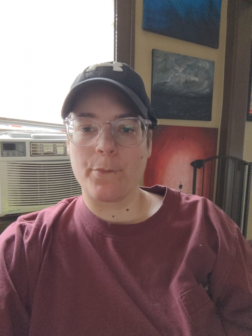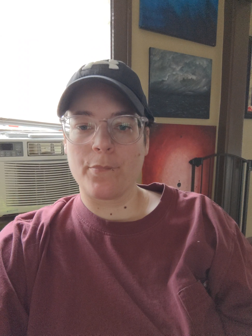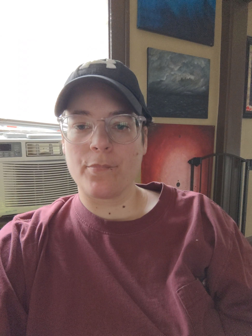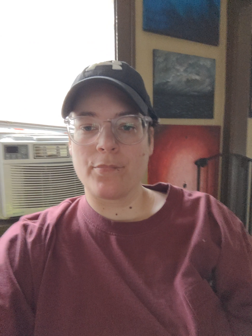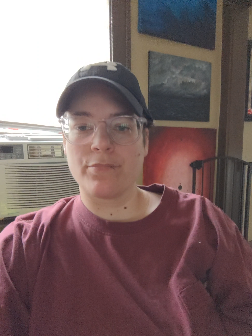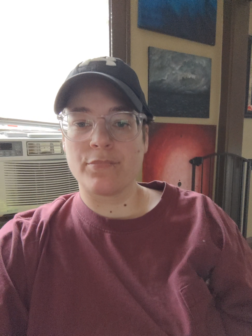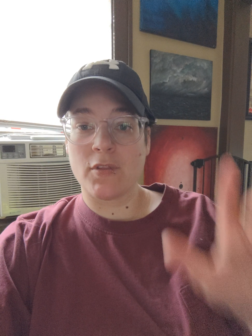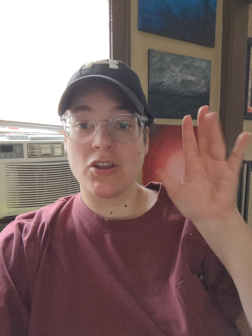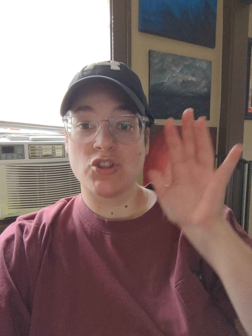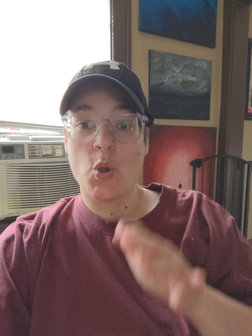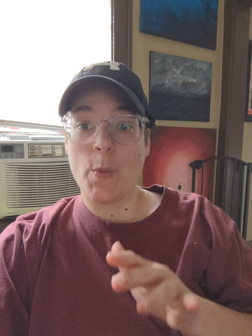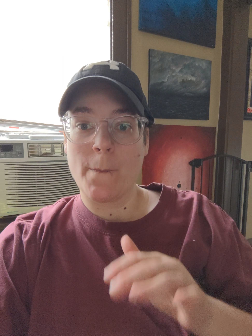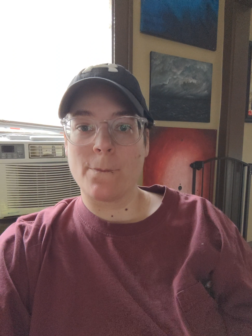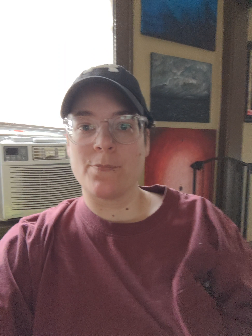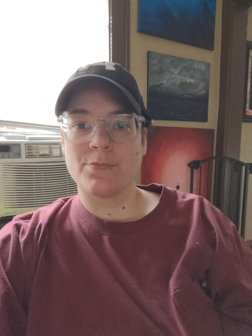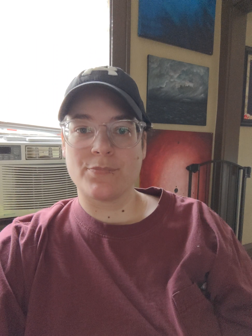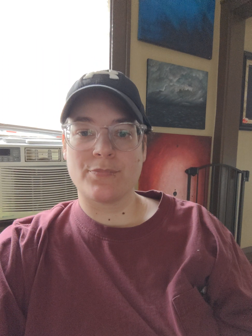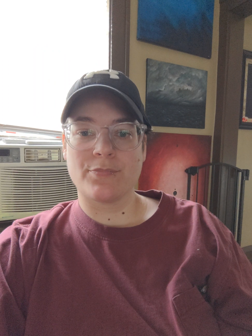snow